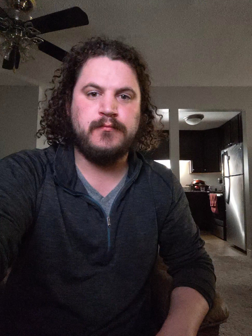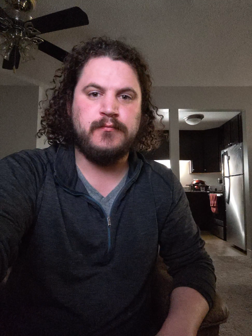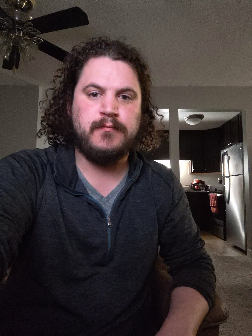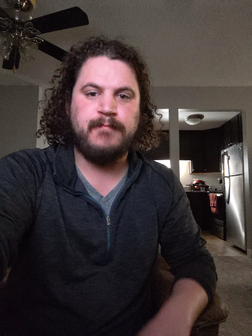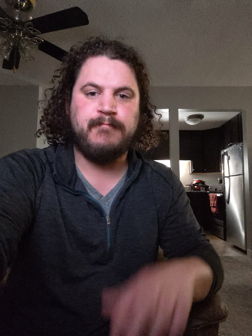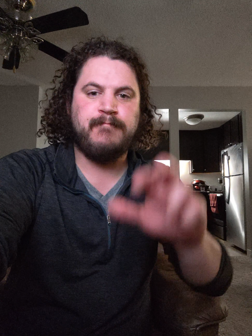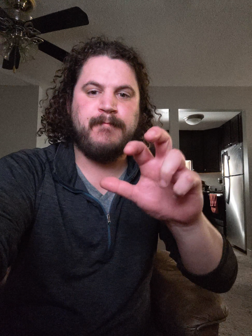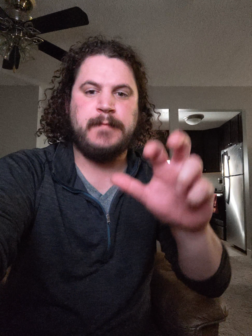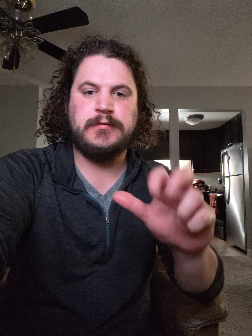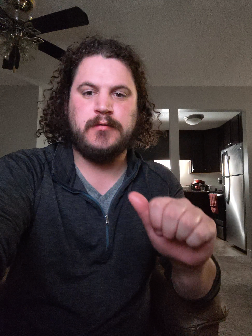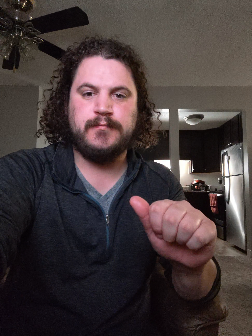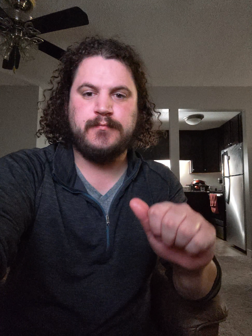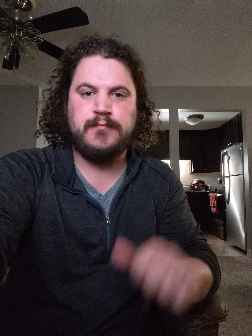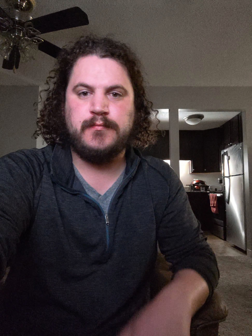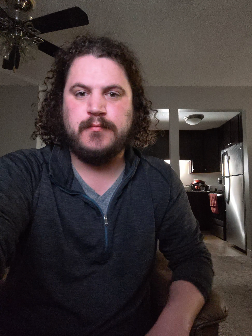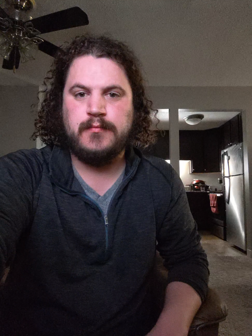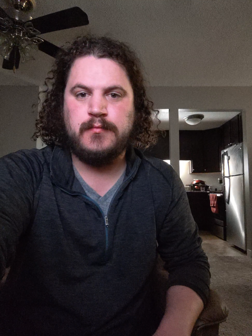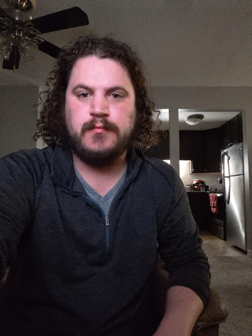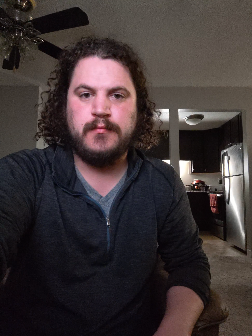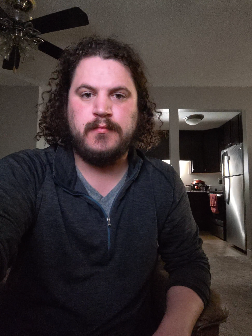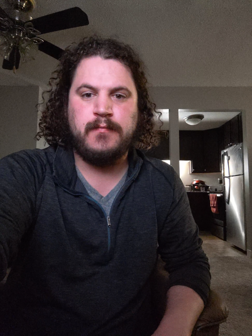pizza